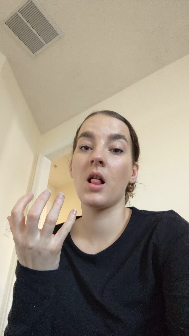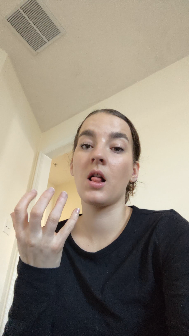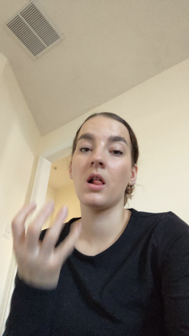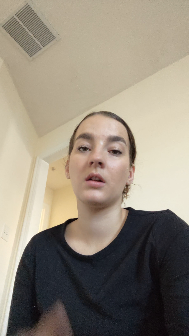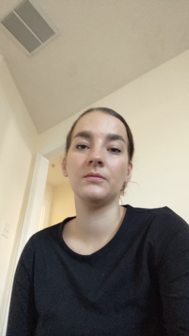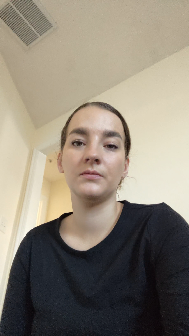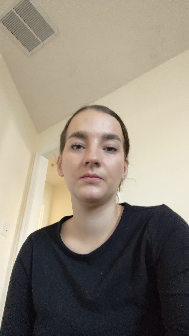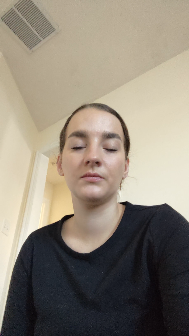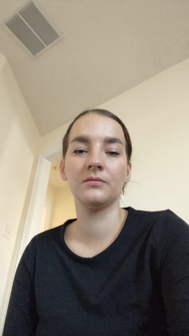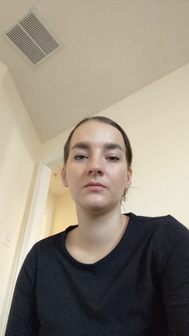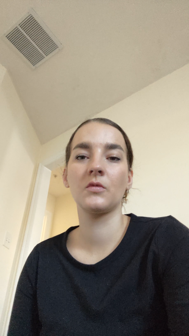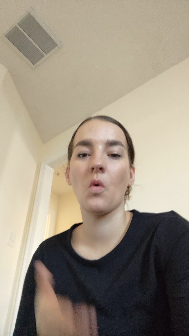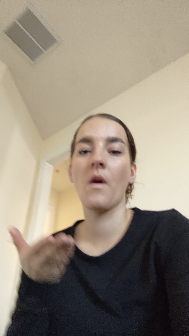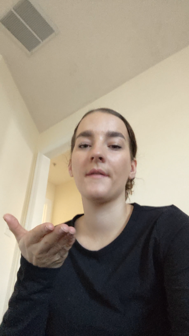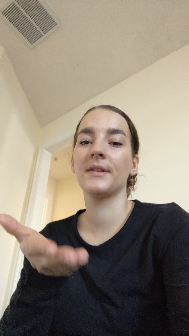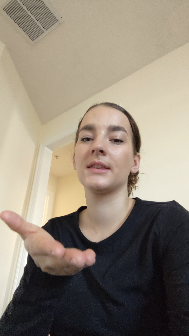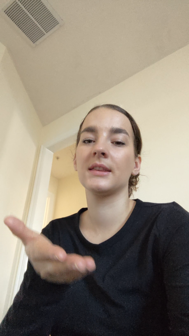oven